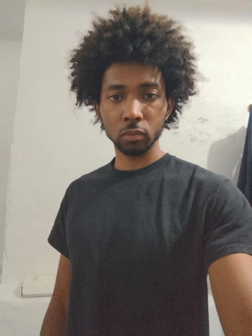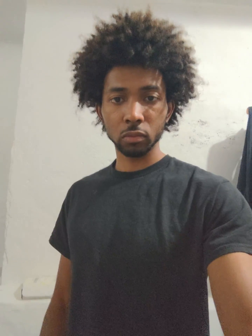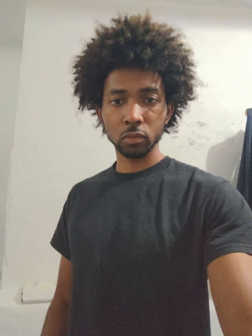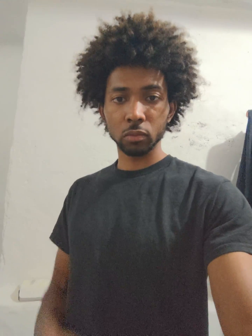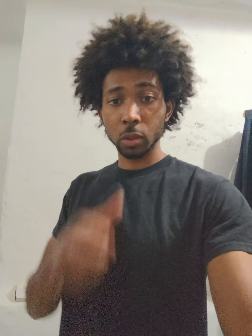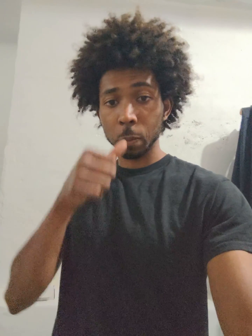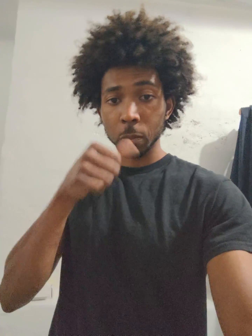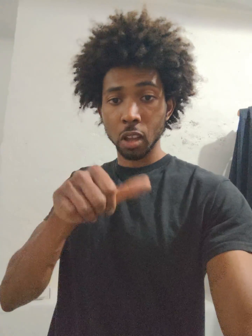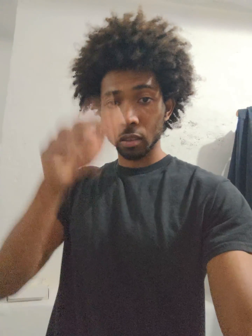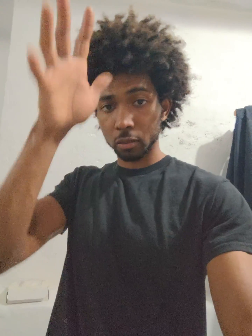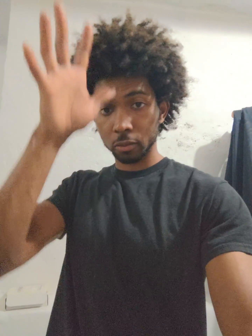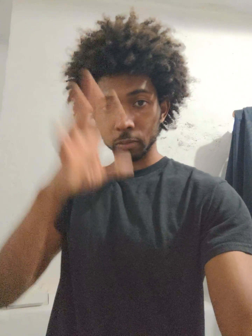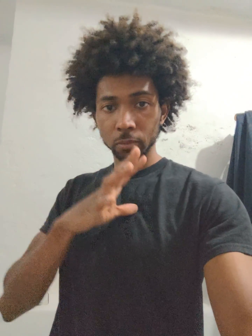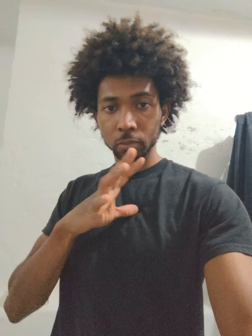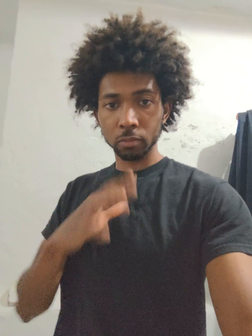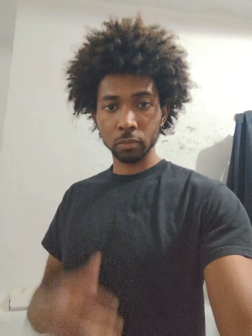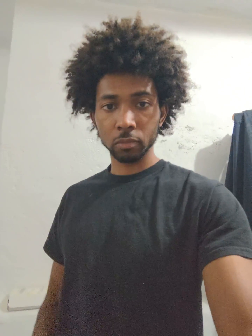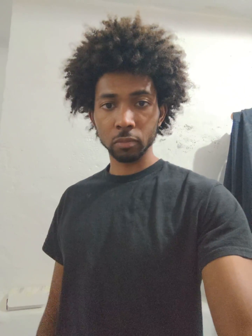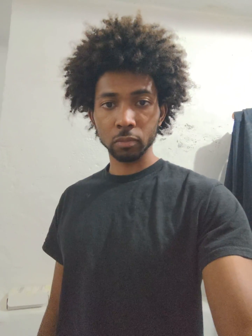mailman